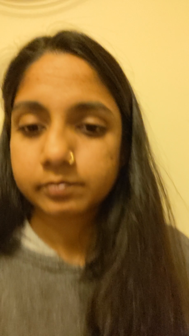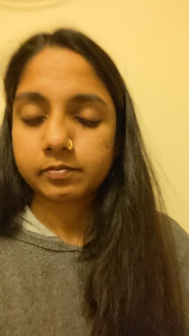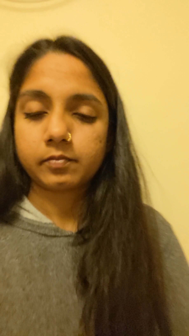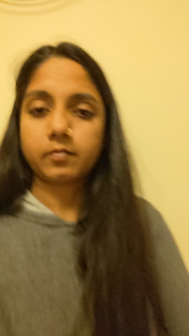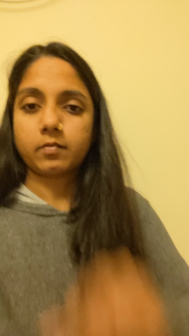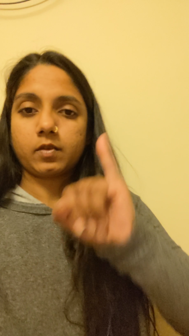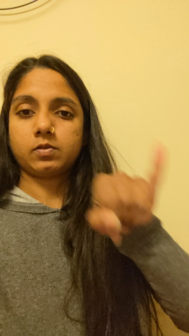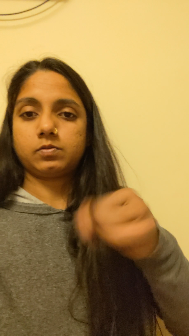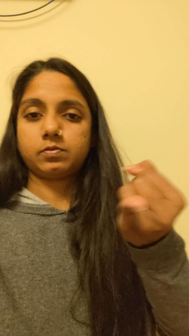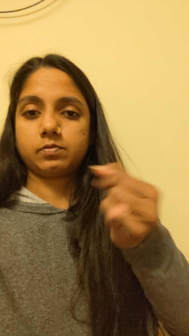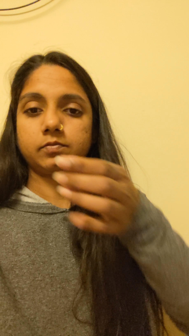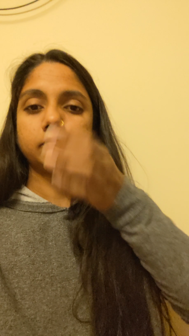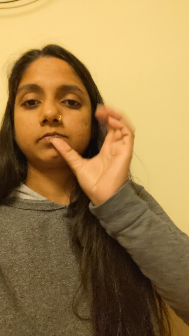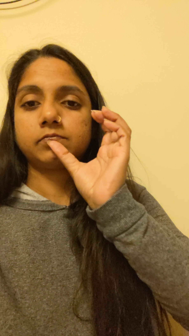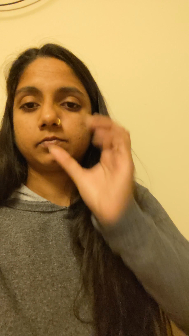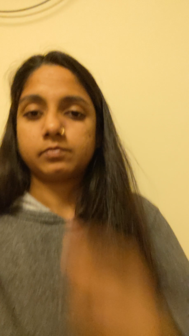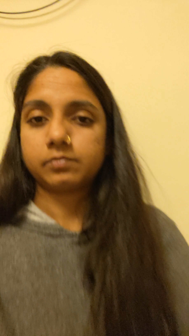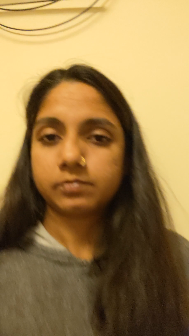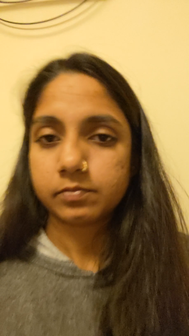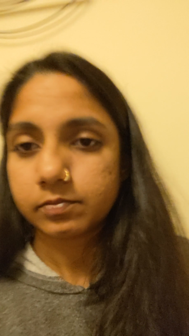juice